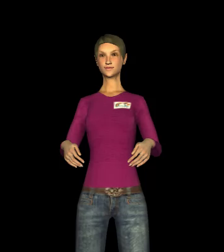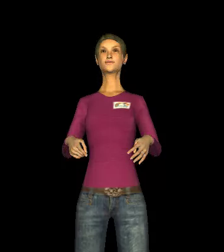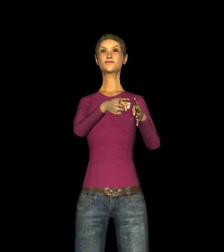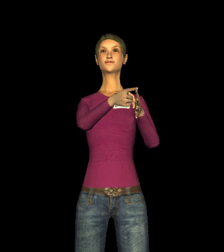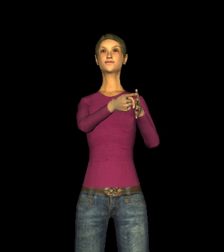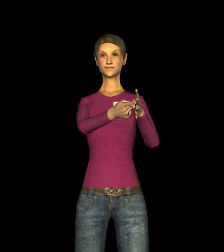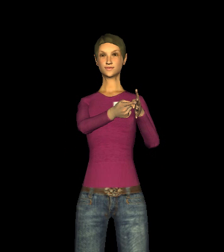موسم